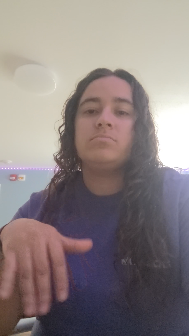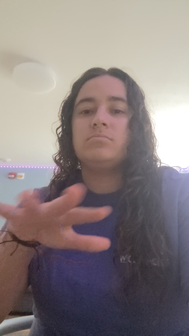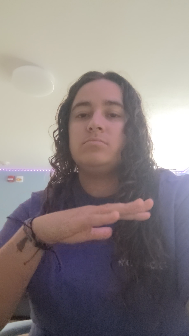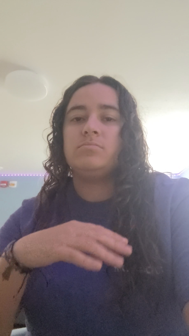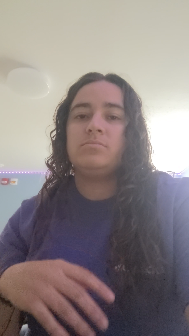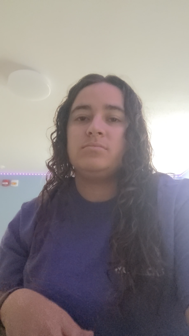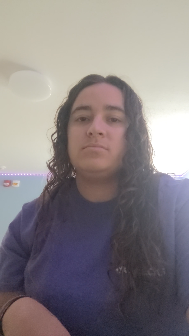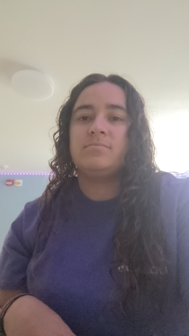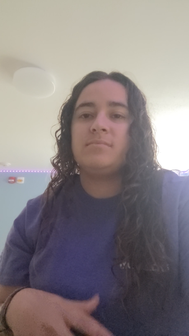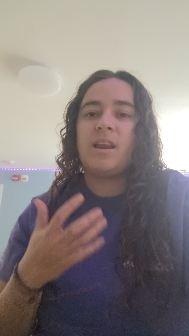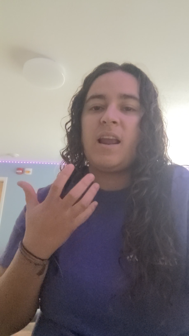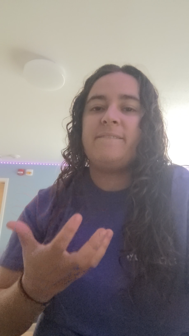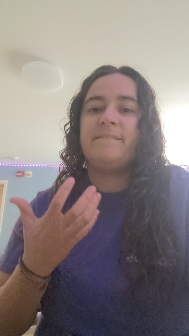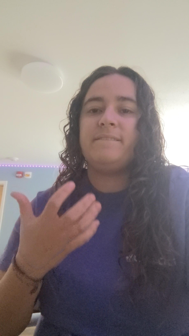heavy